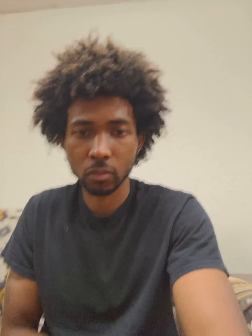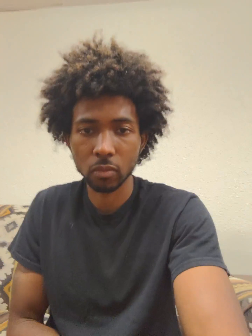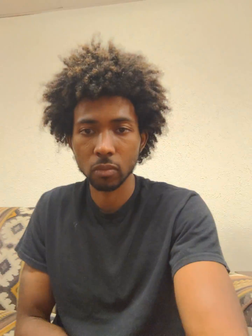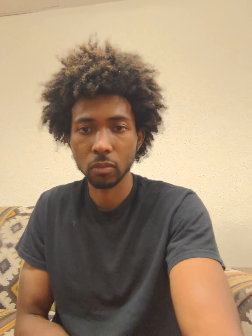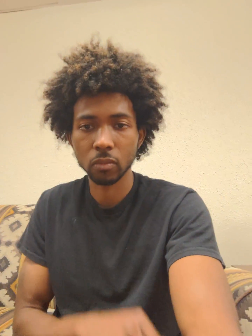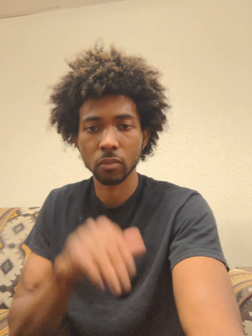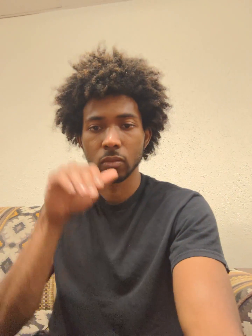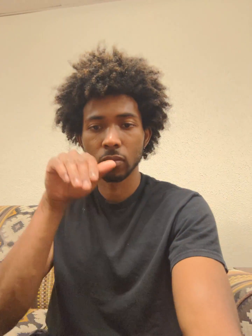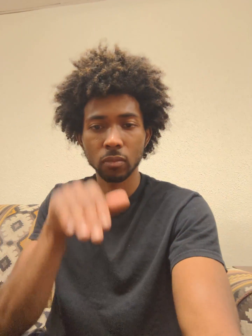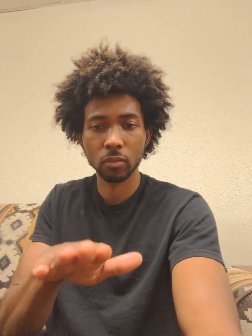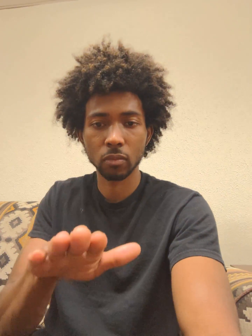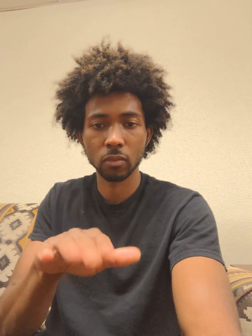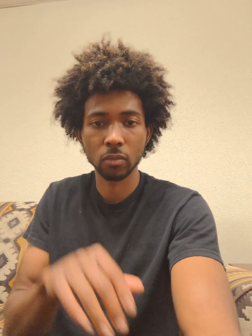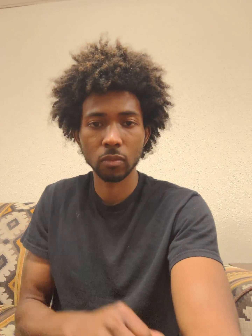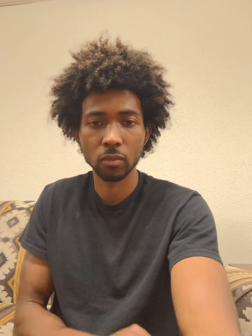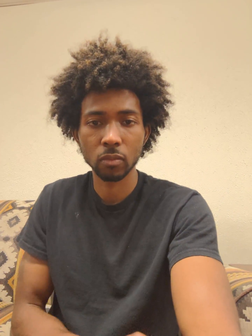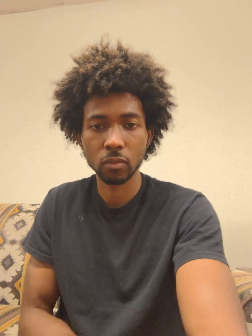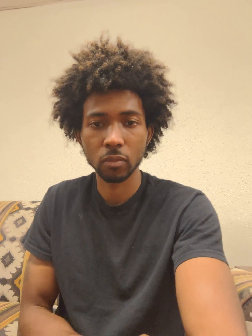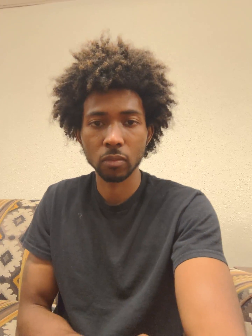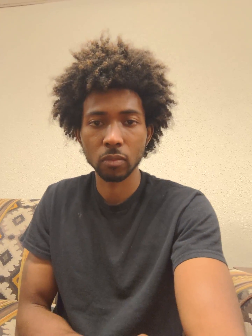enter